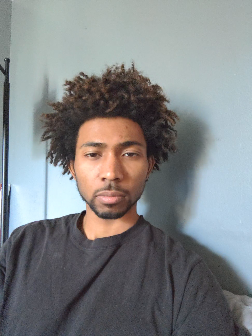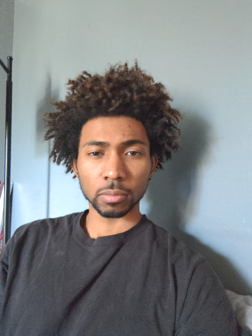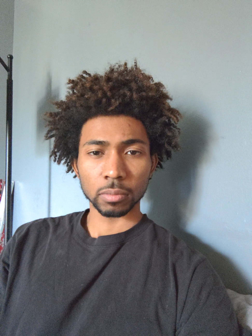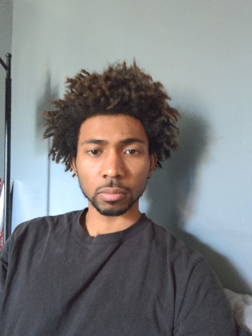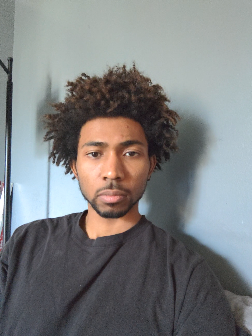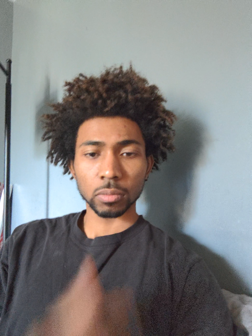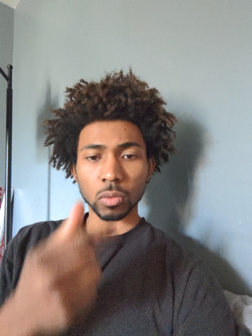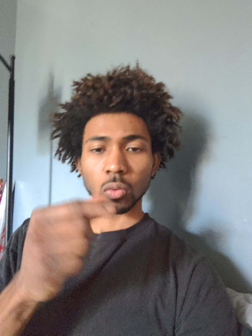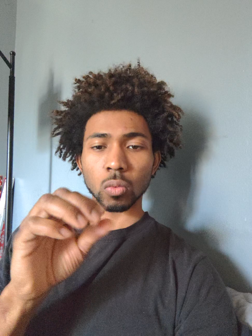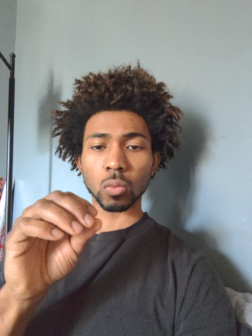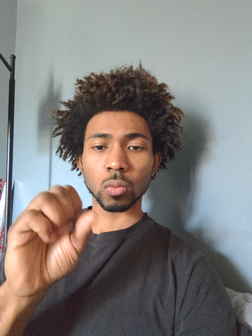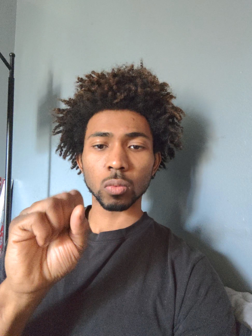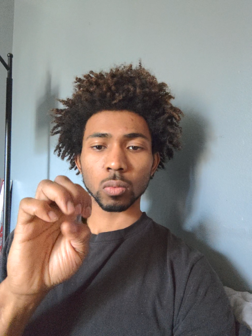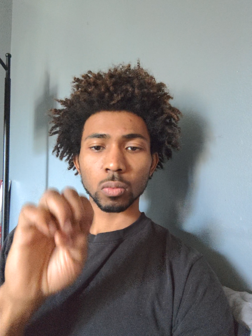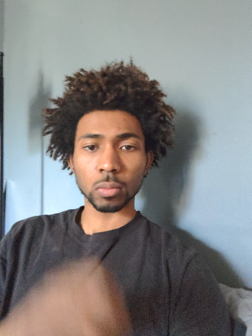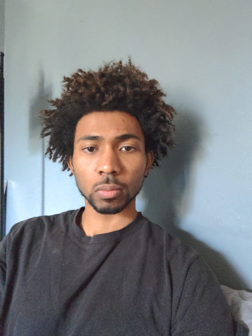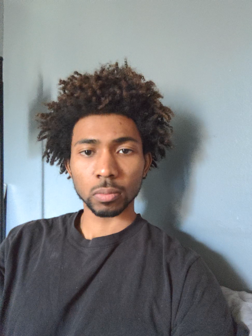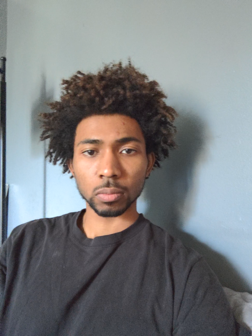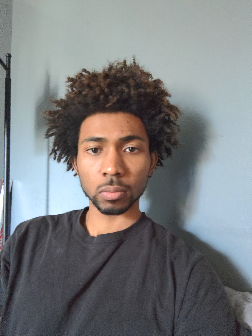goose